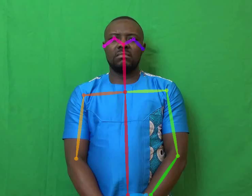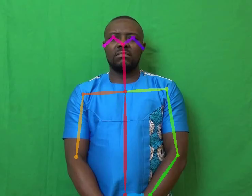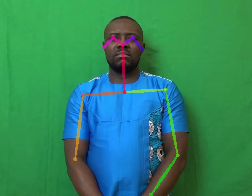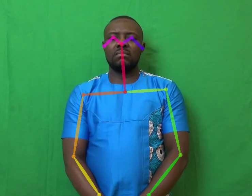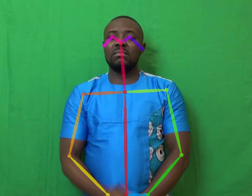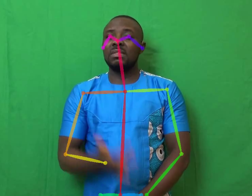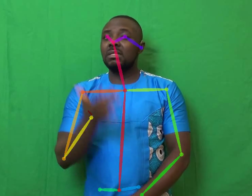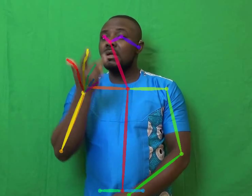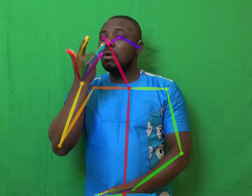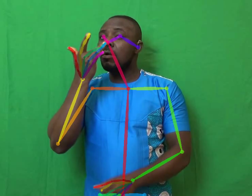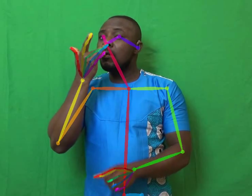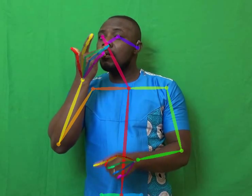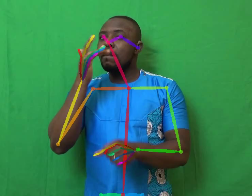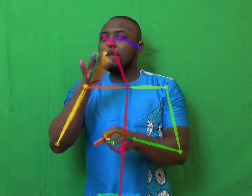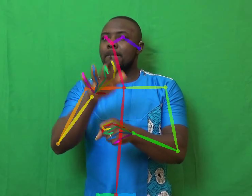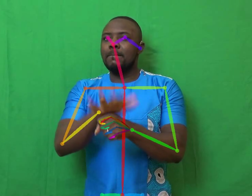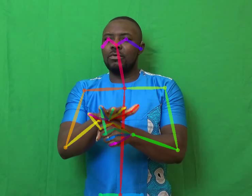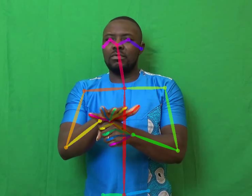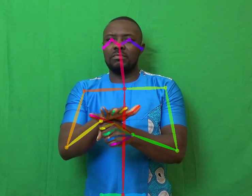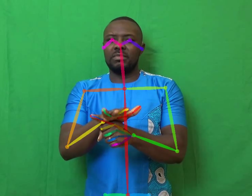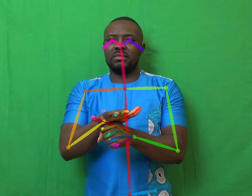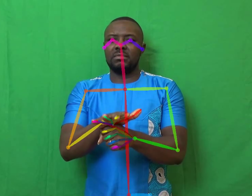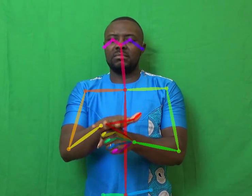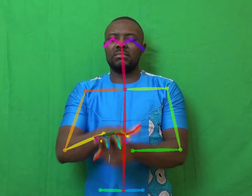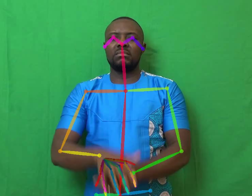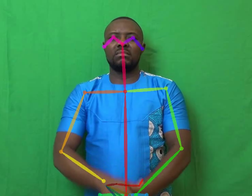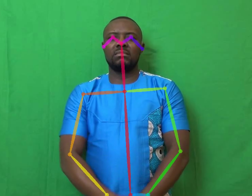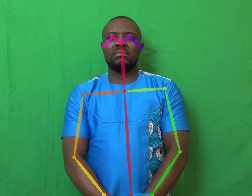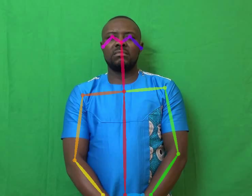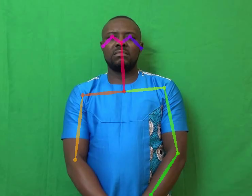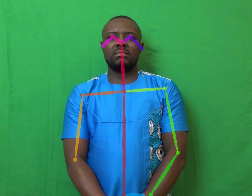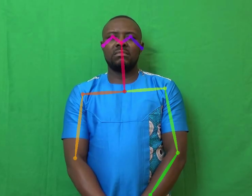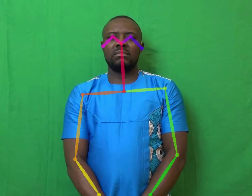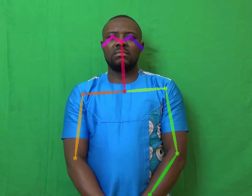promise